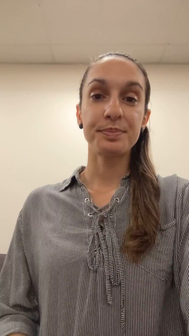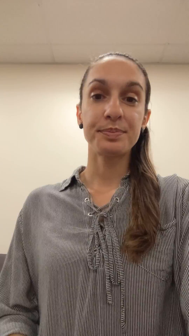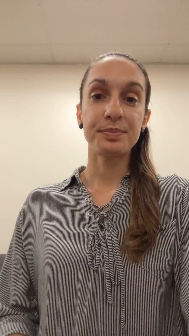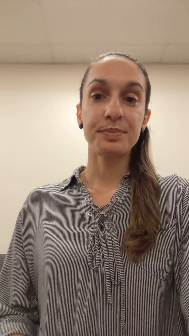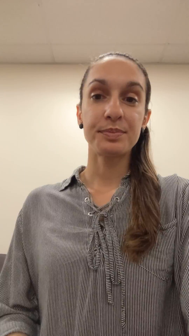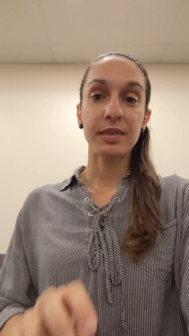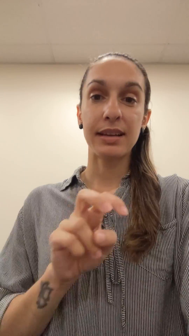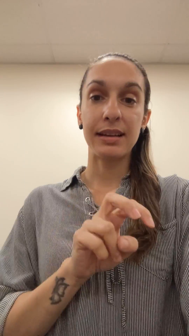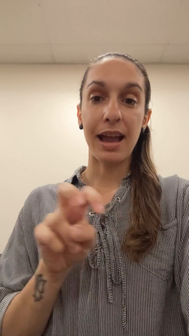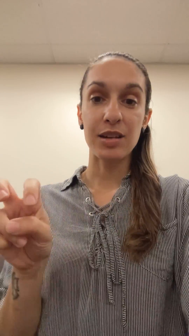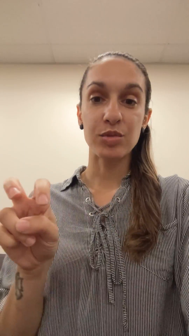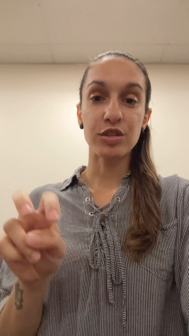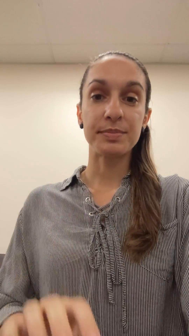couch